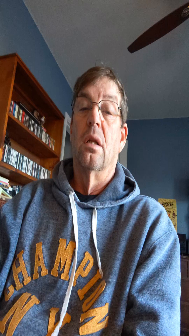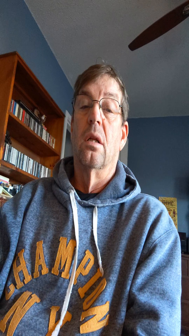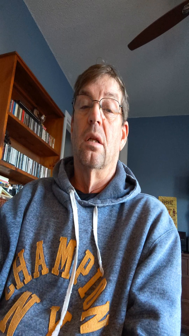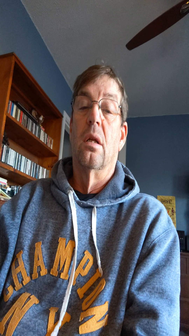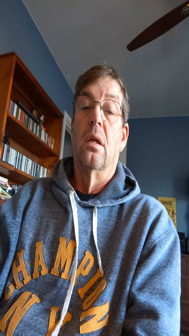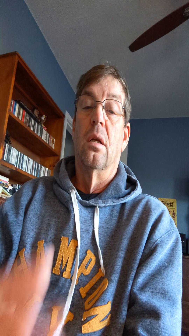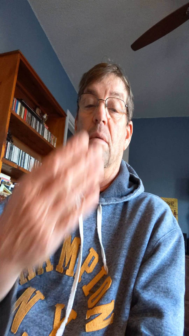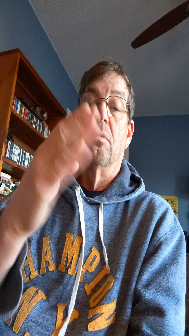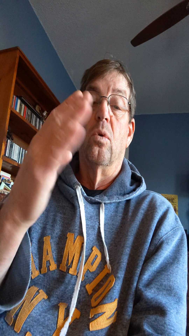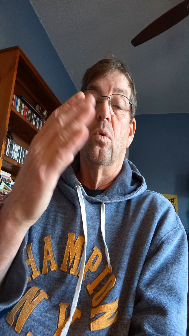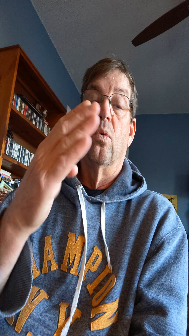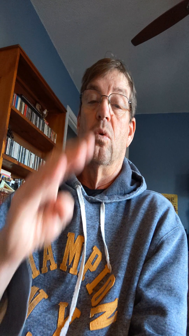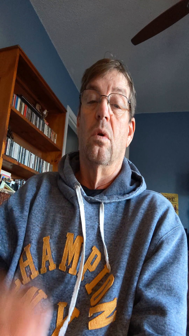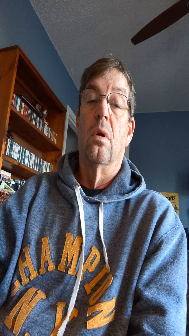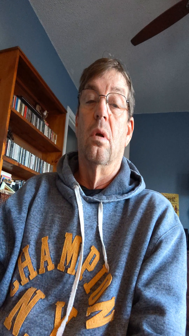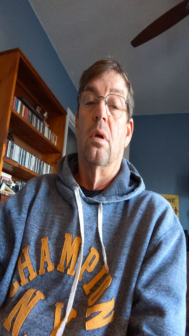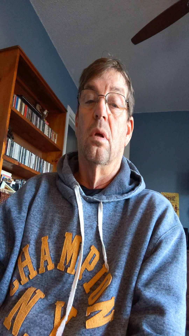blue